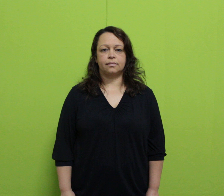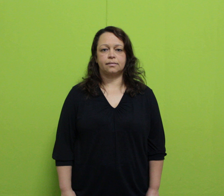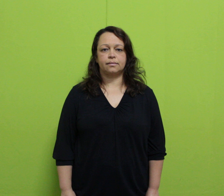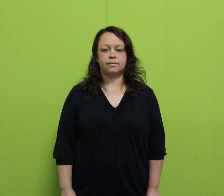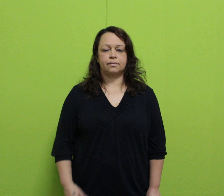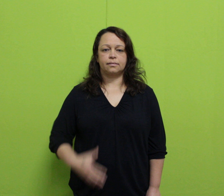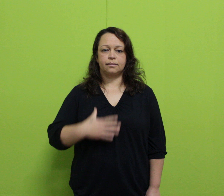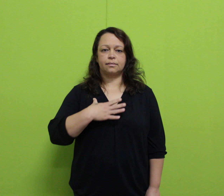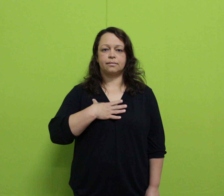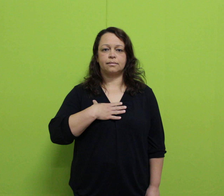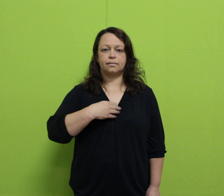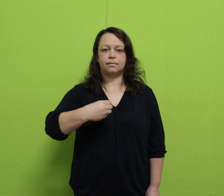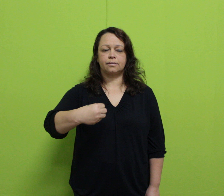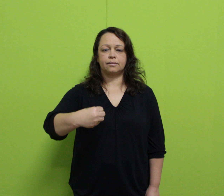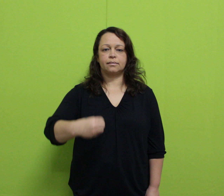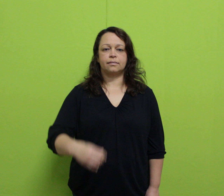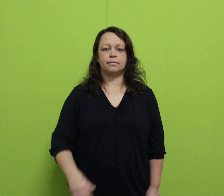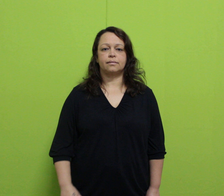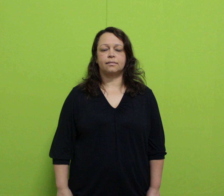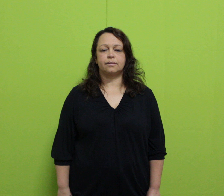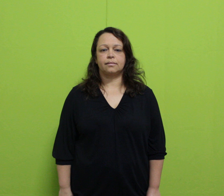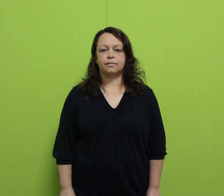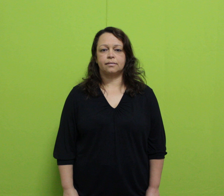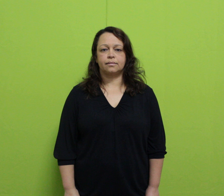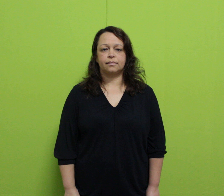filho